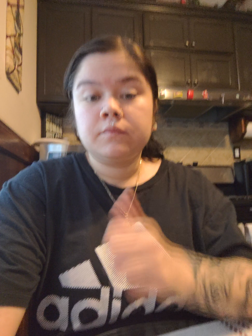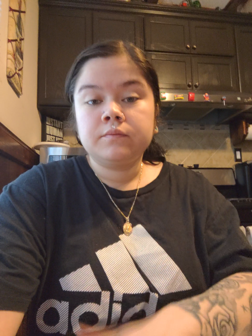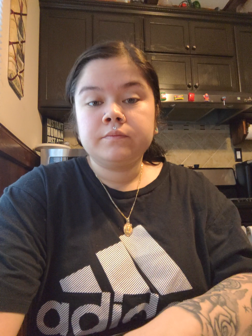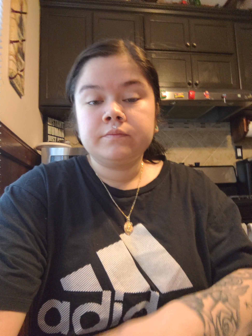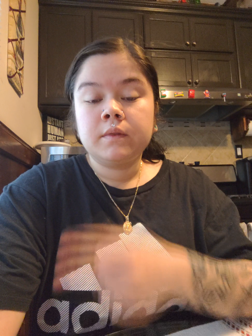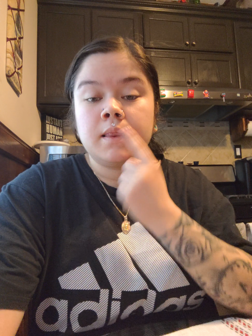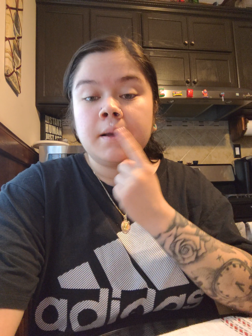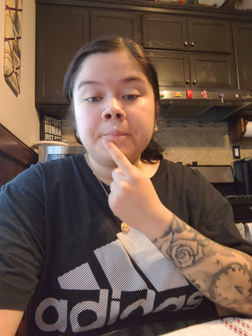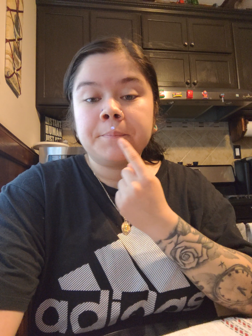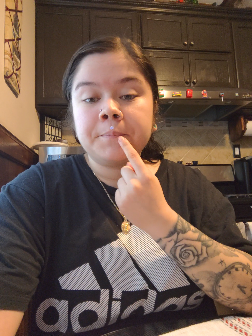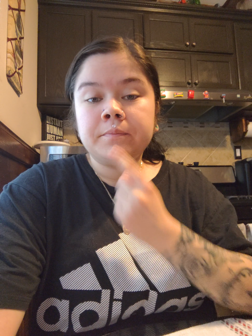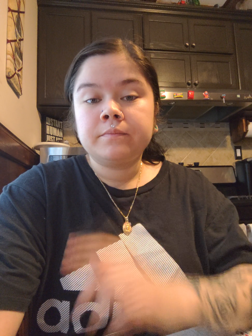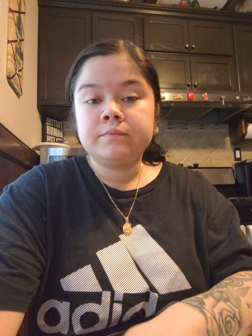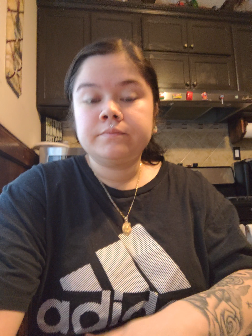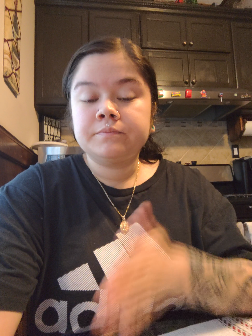lips